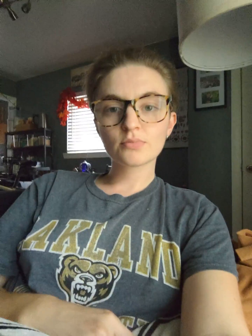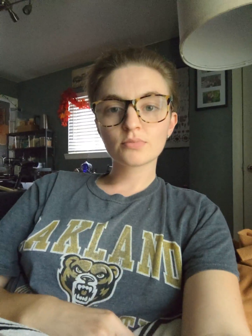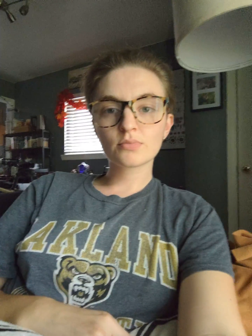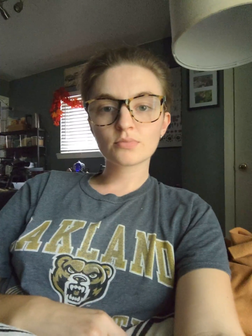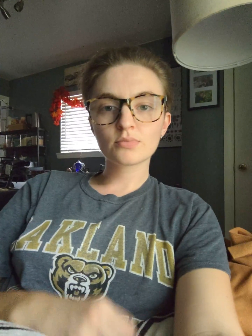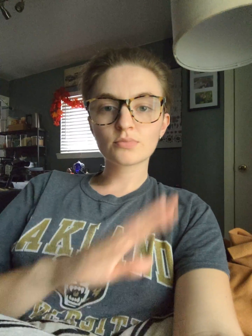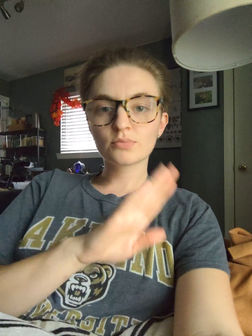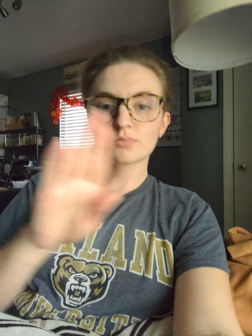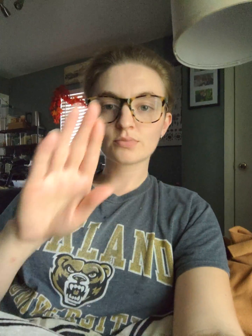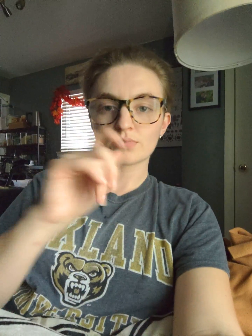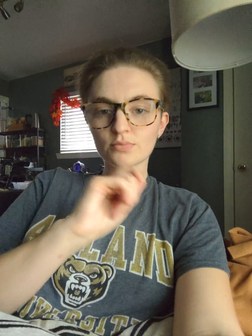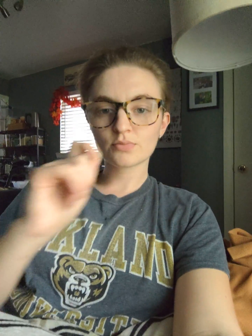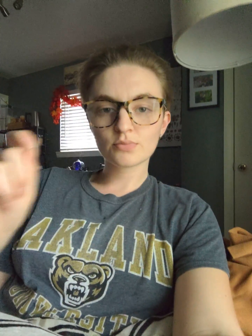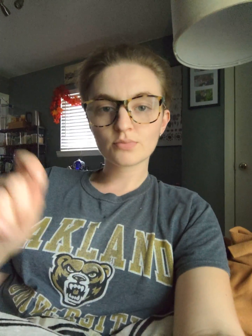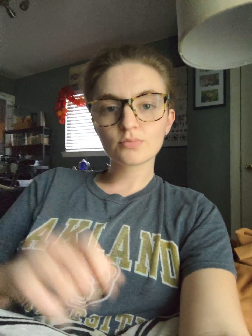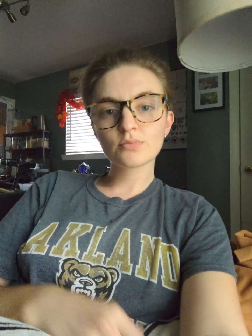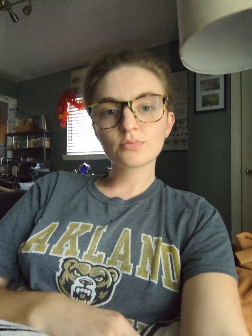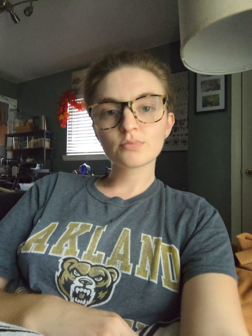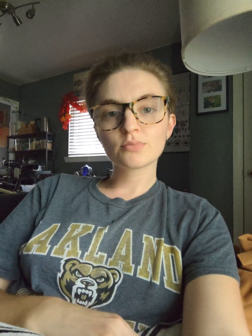chalk